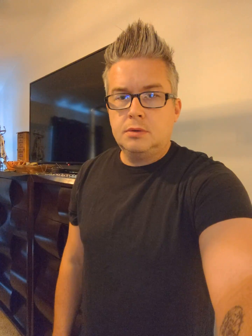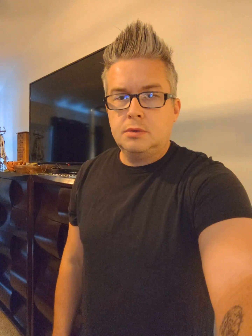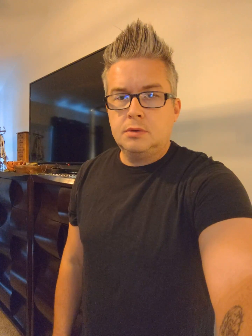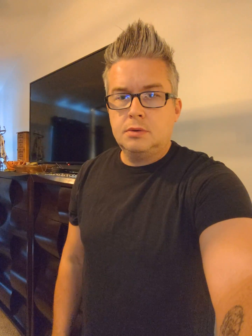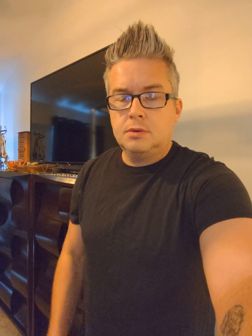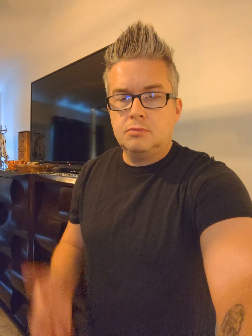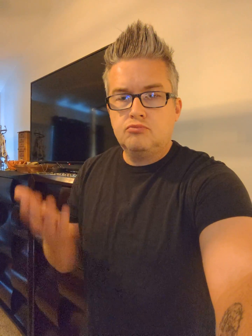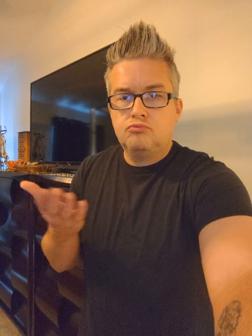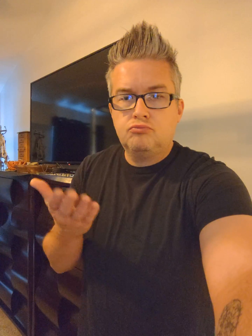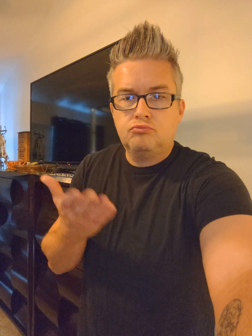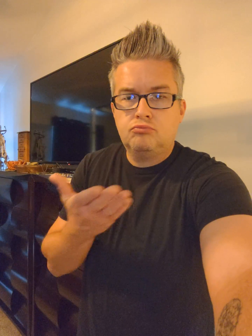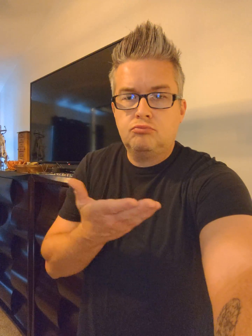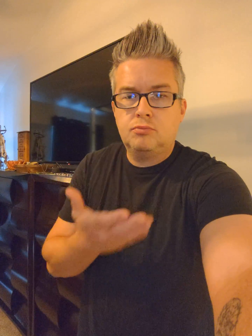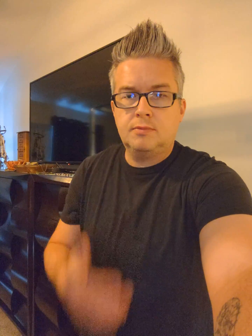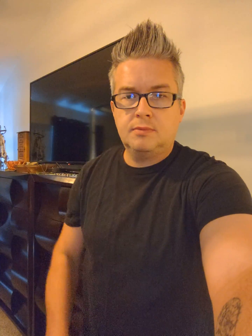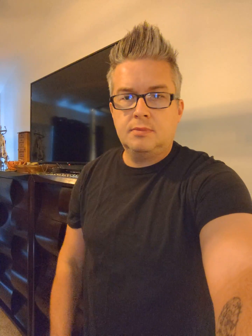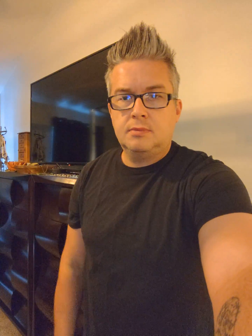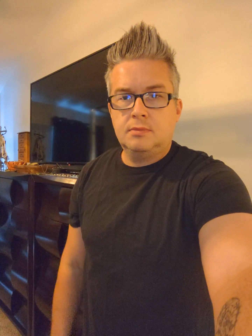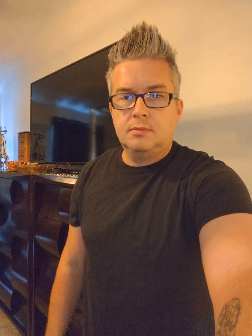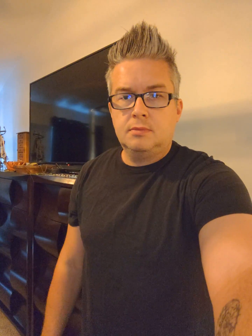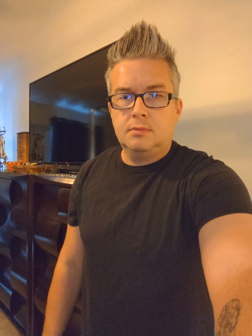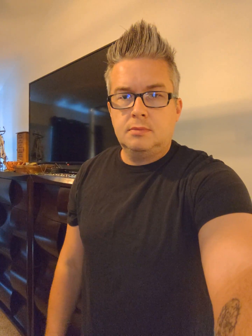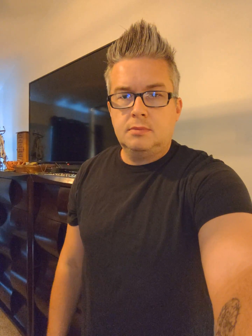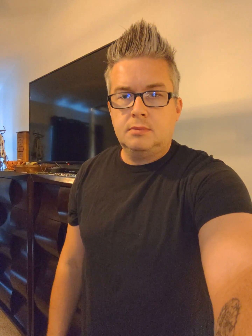carry